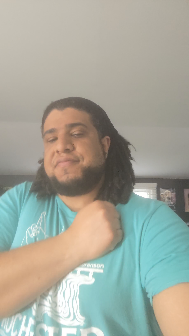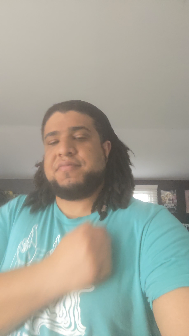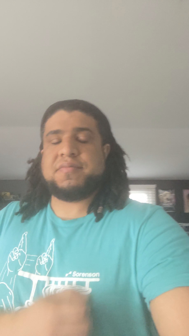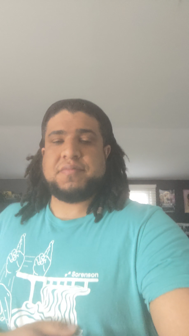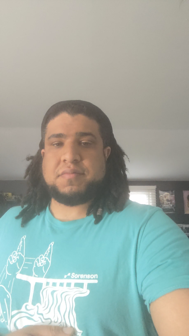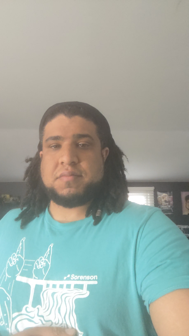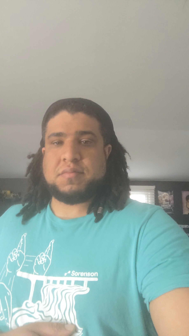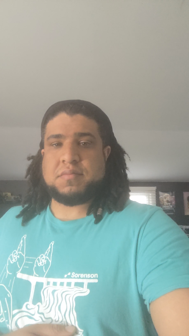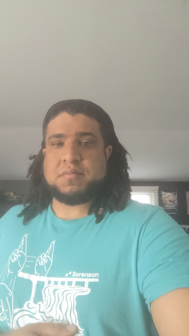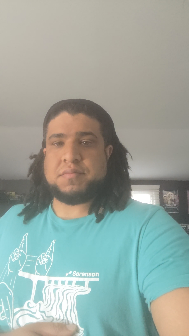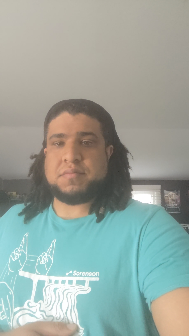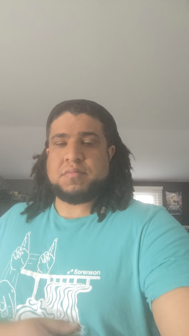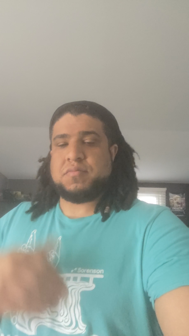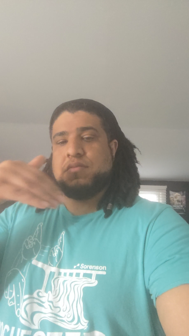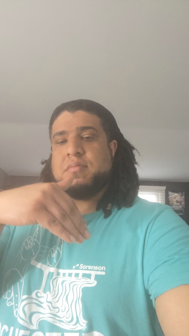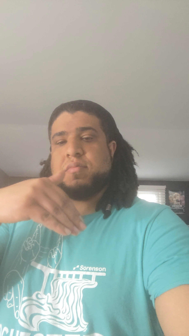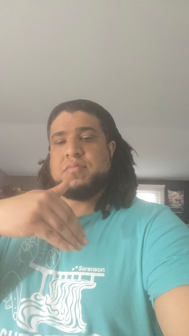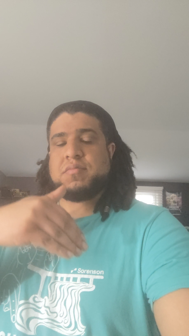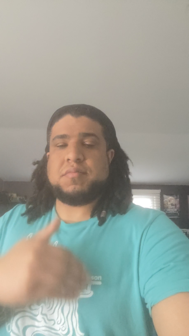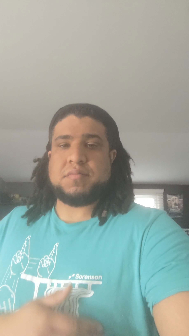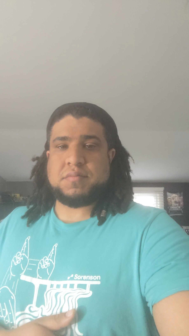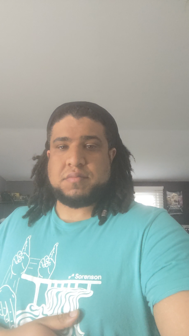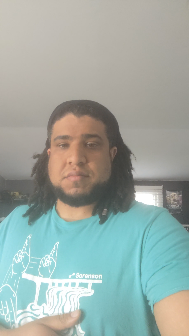doctor